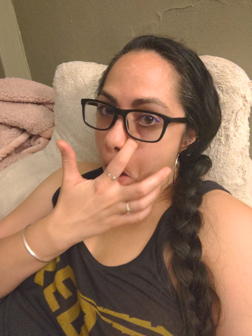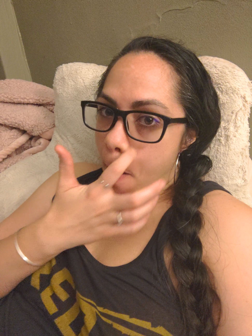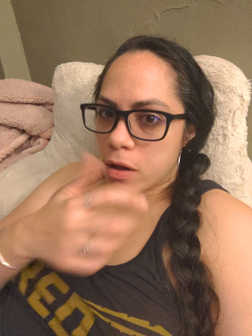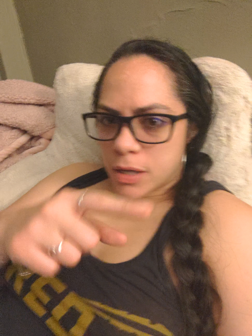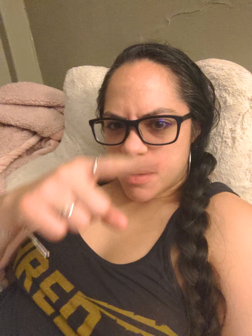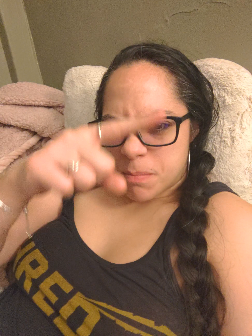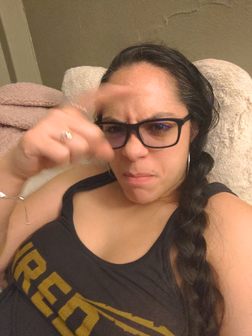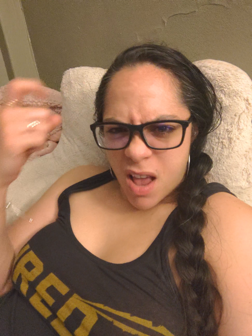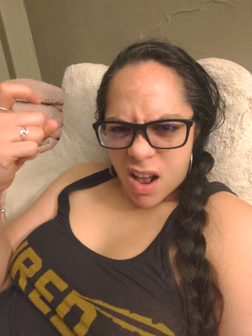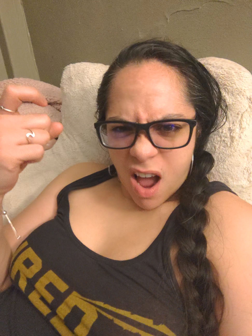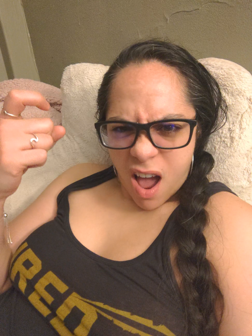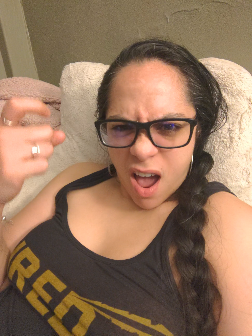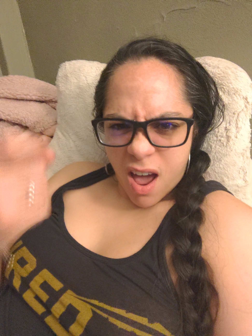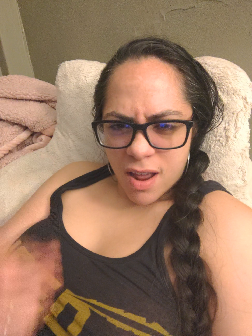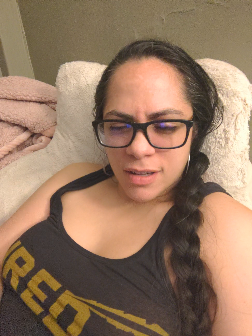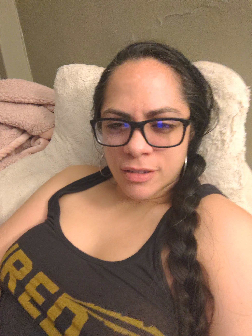because